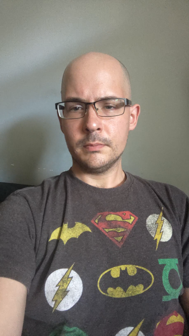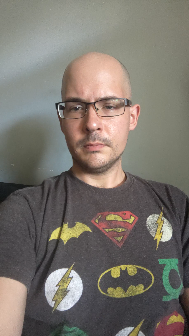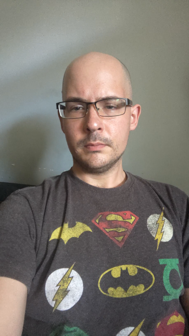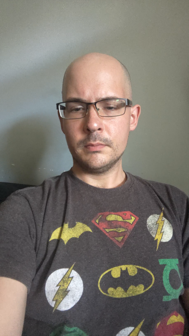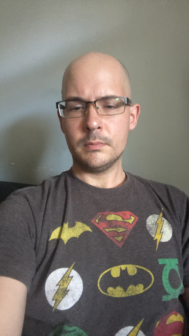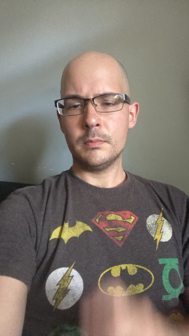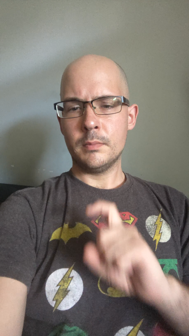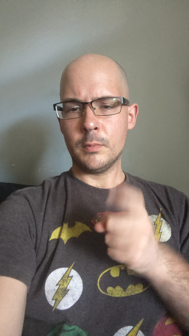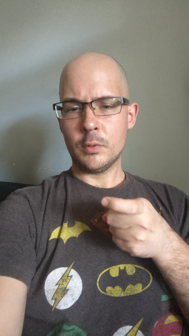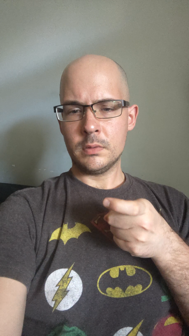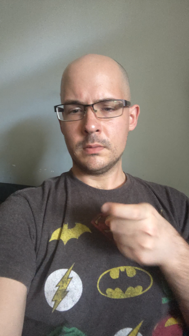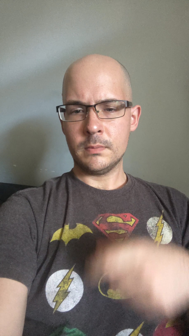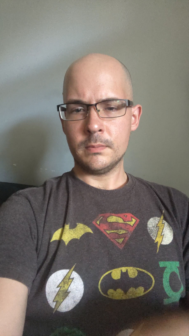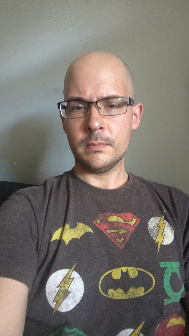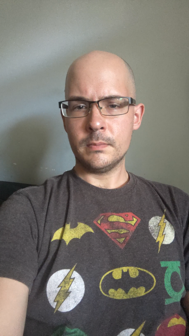present